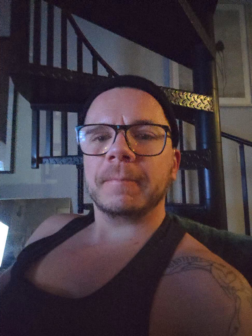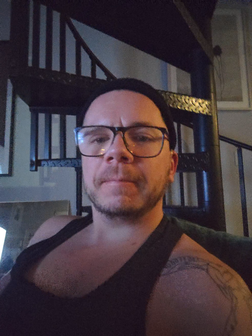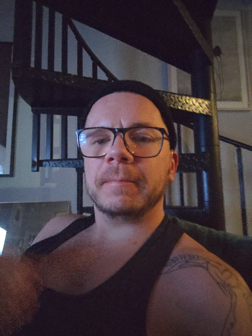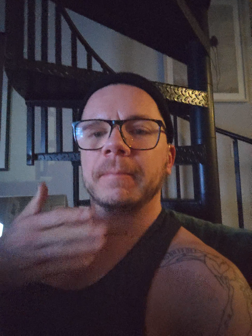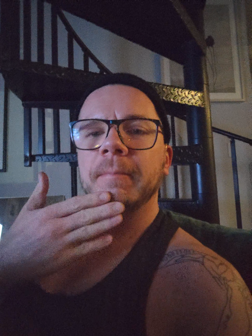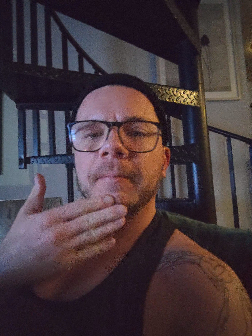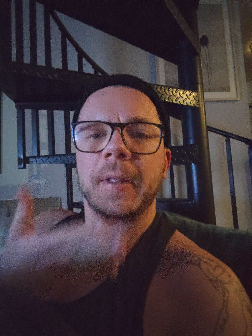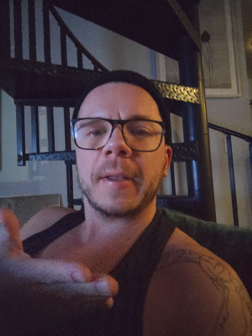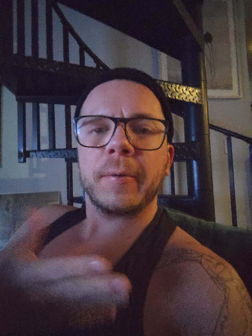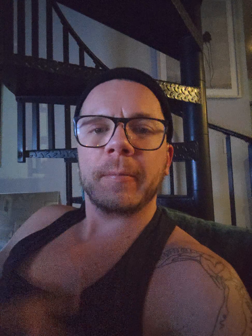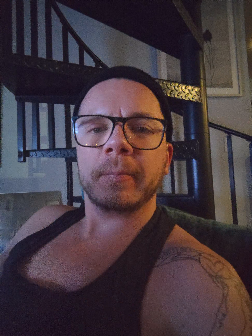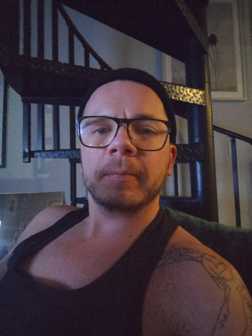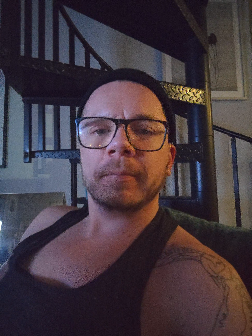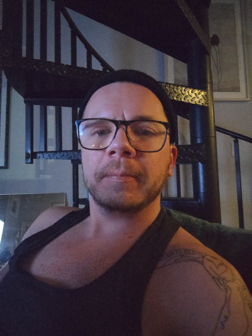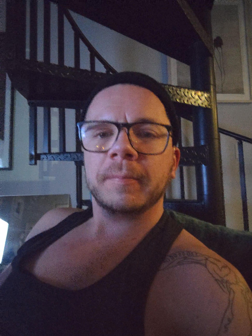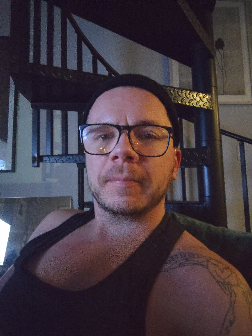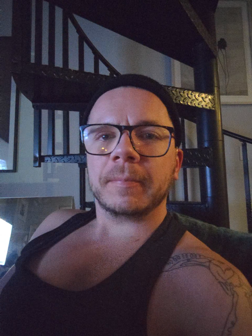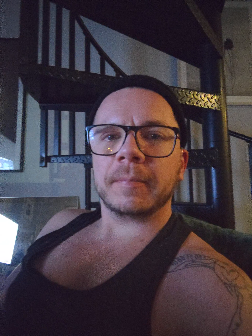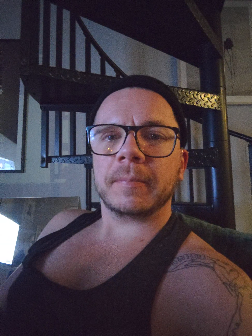thank you